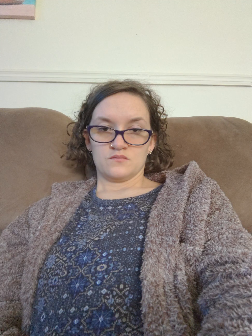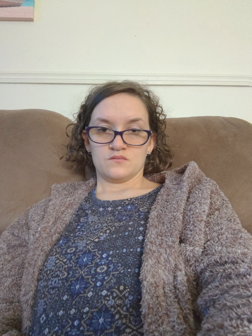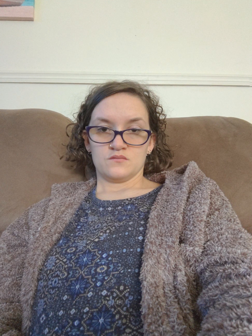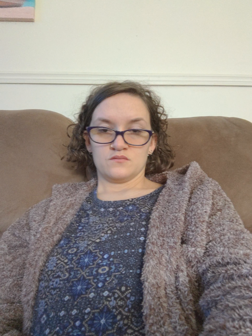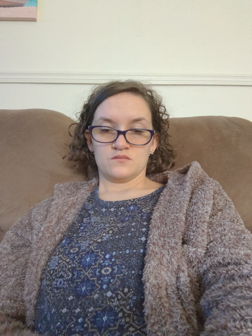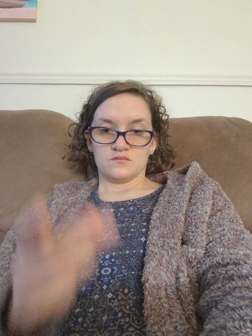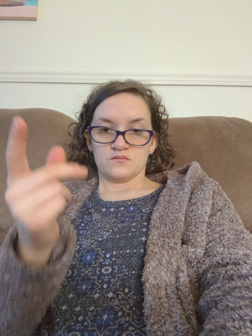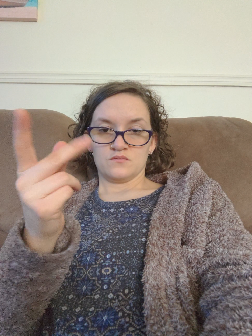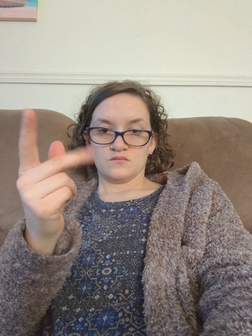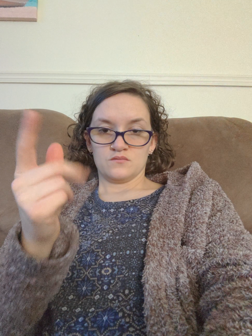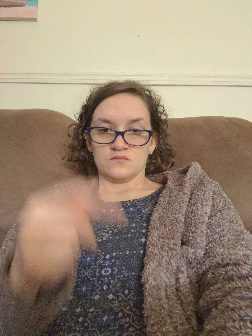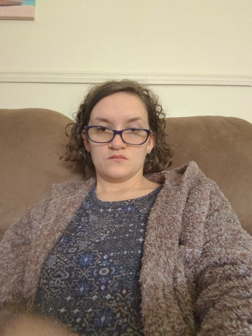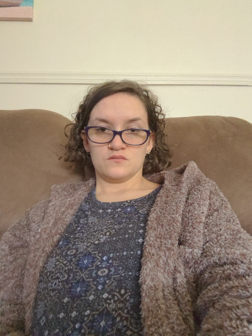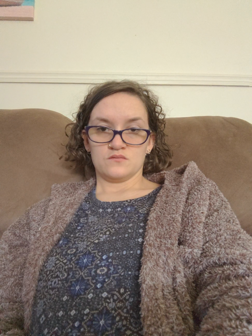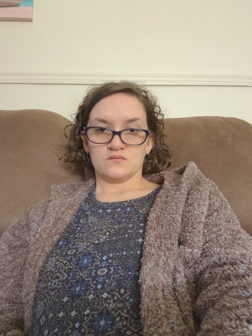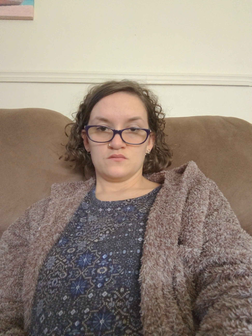dog